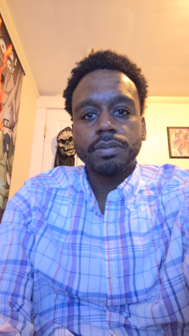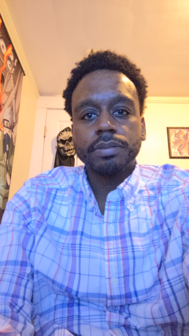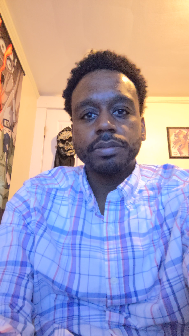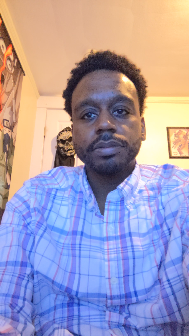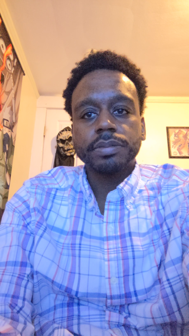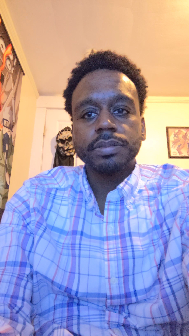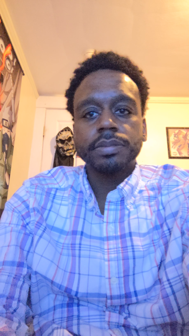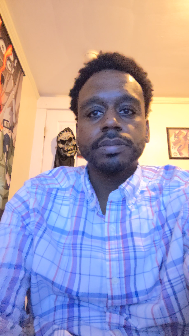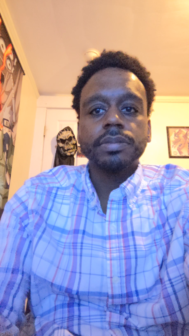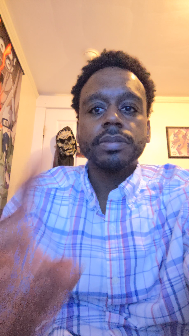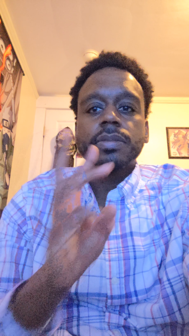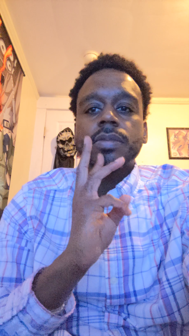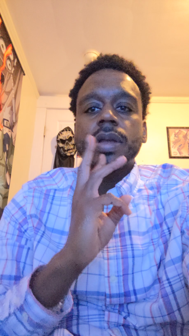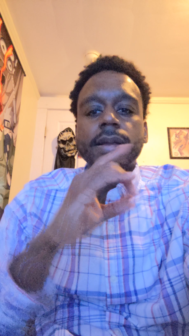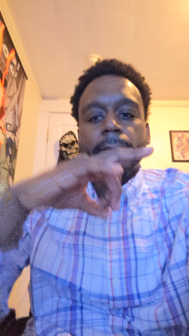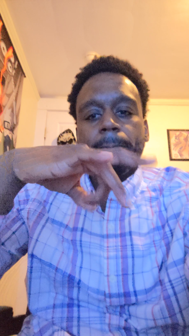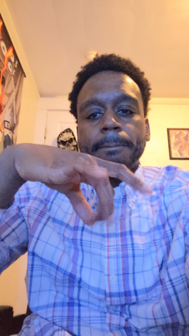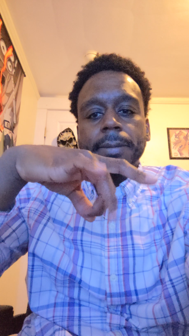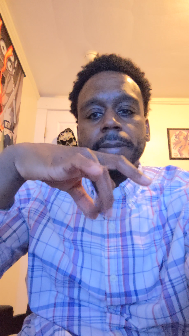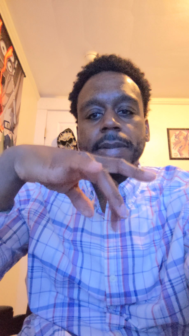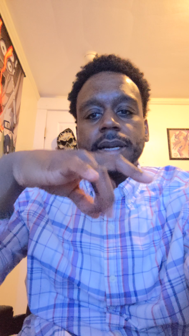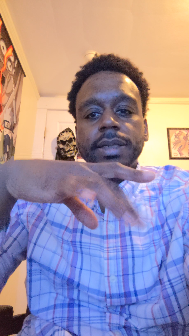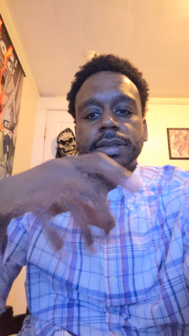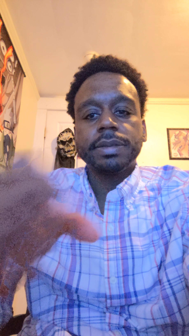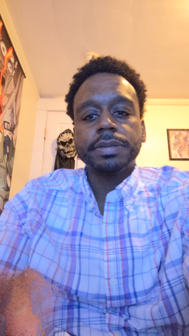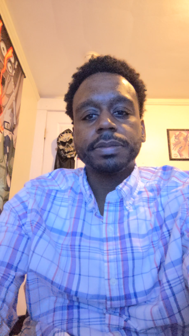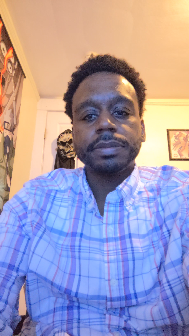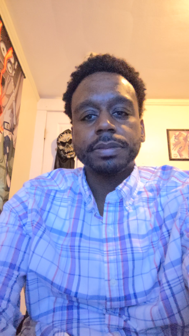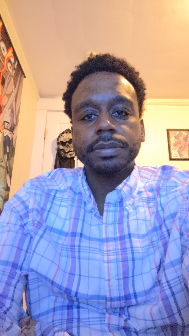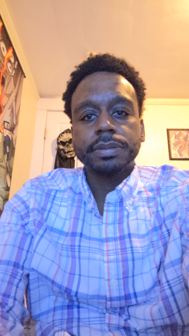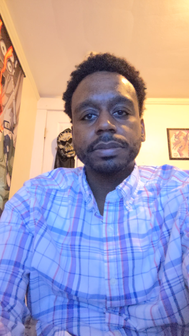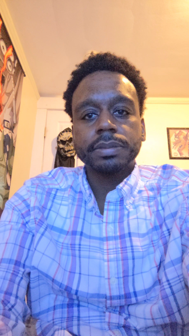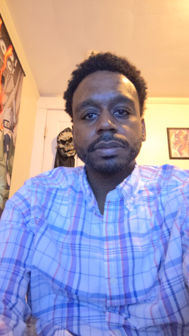melon